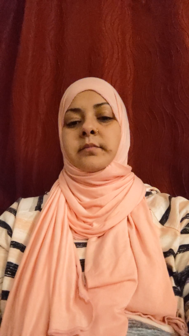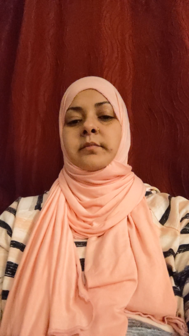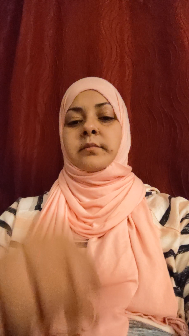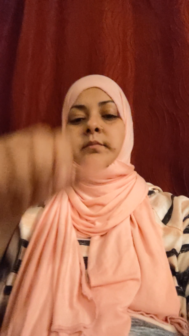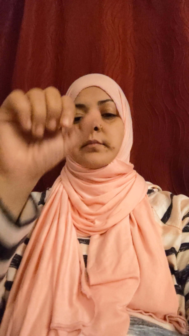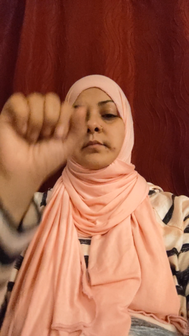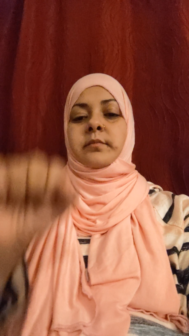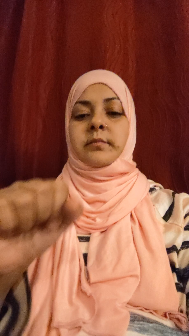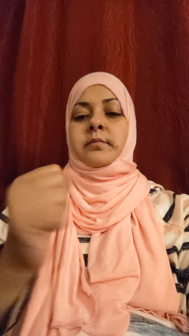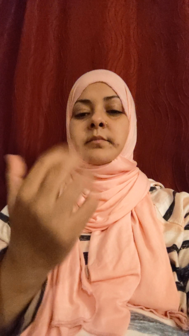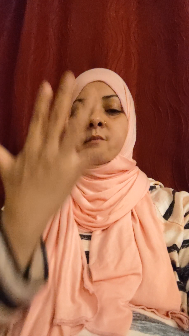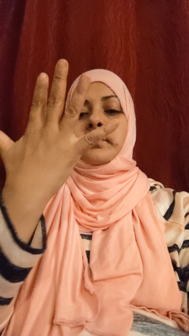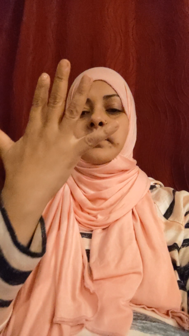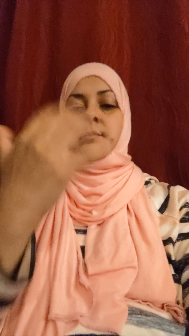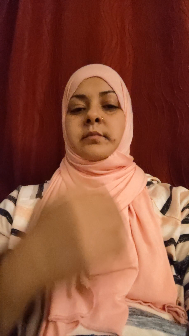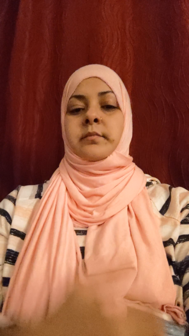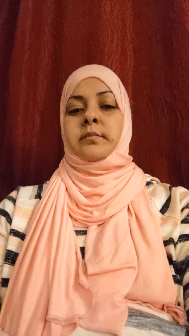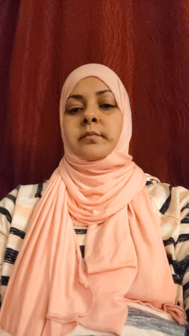gloves